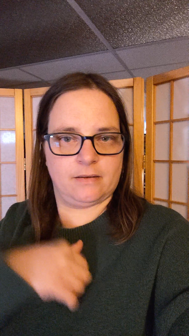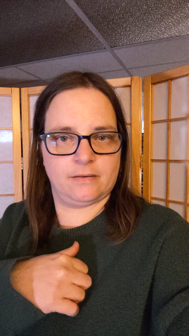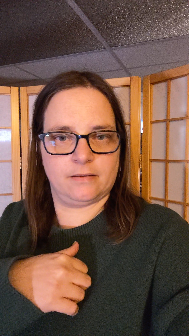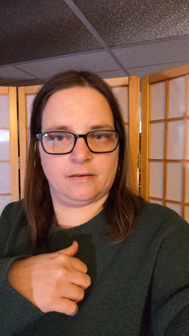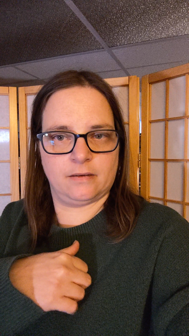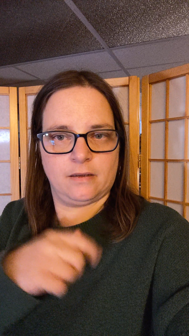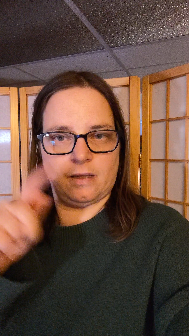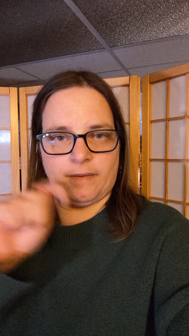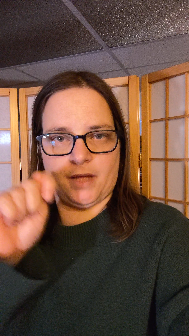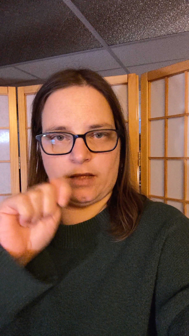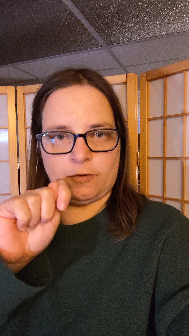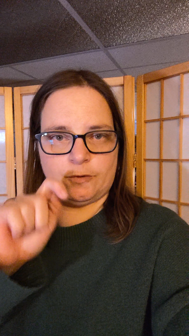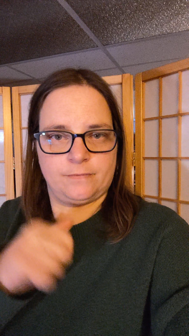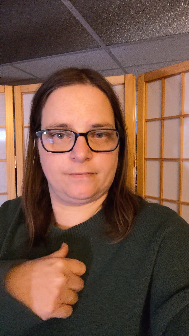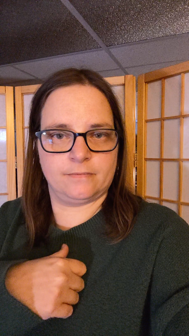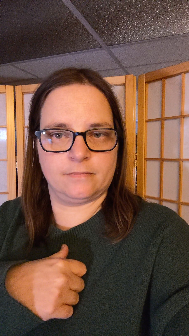bathroom